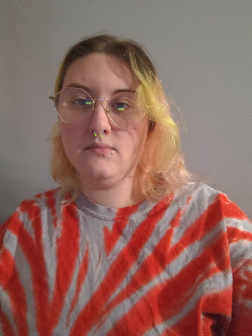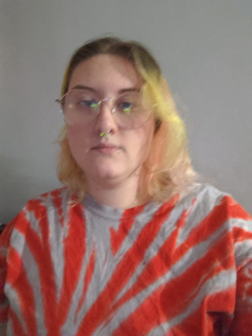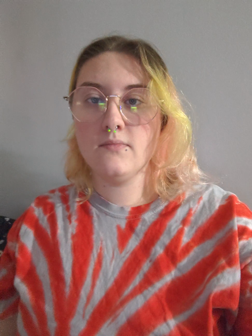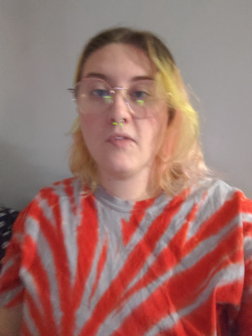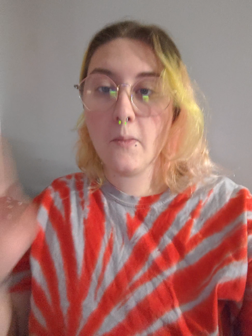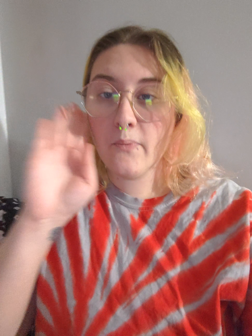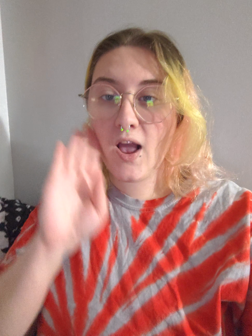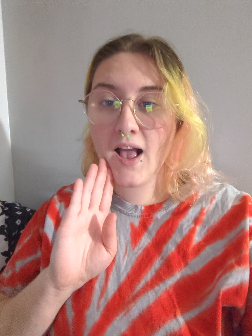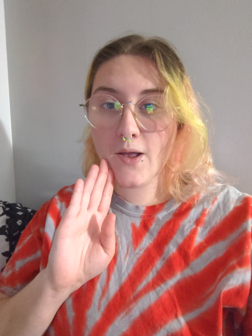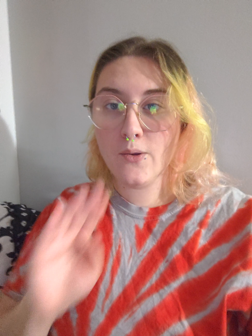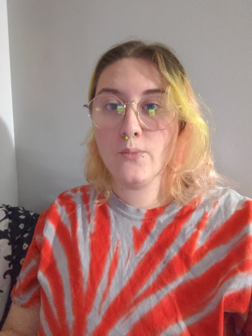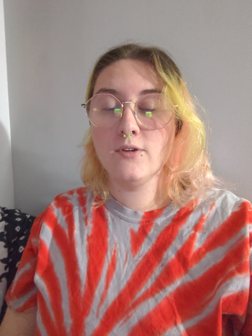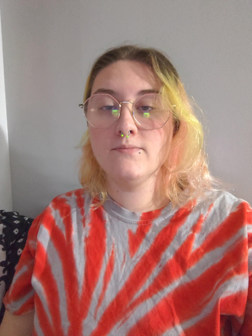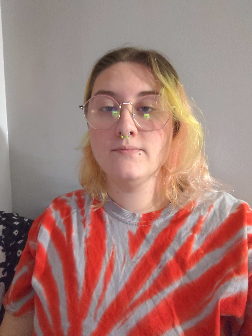brown